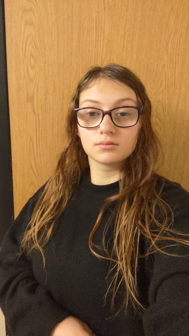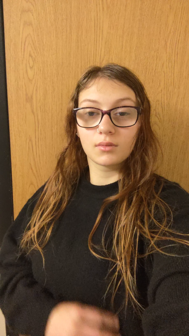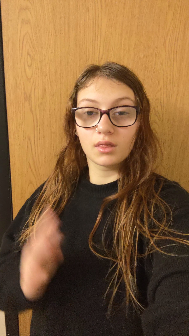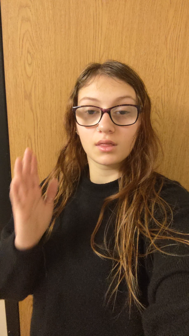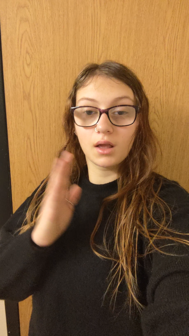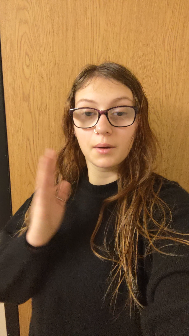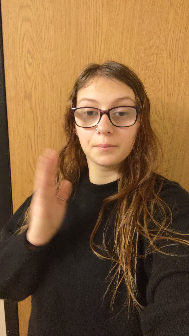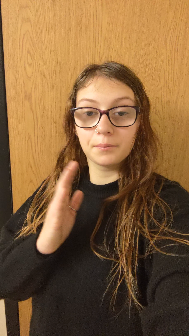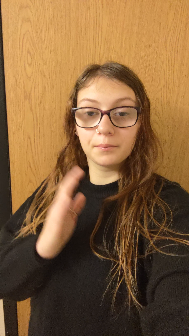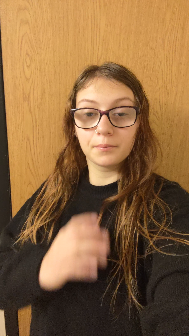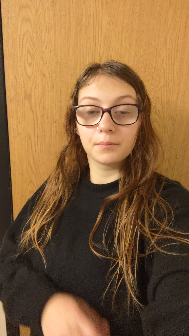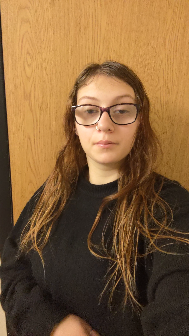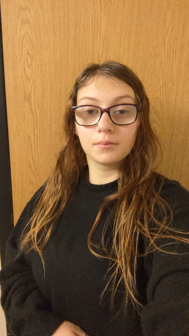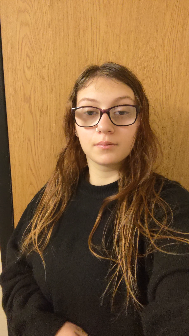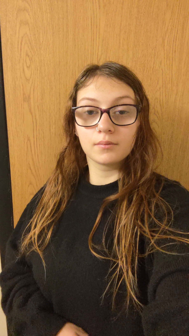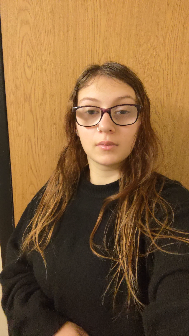clap